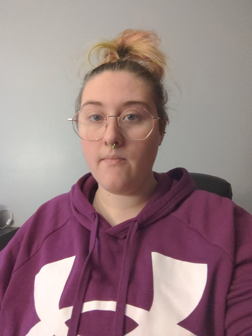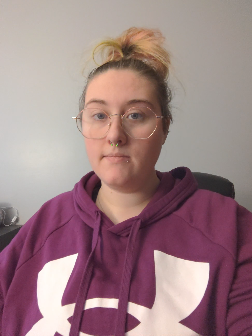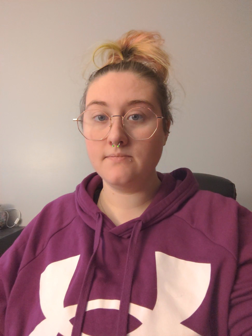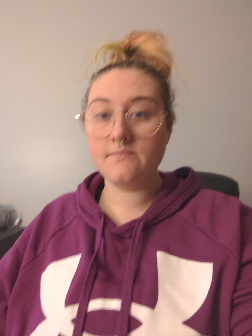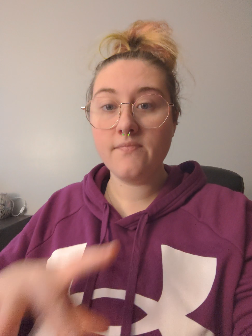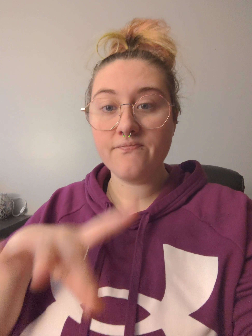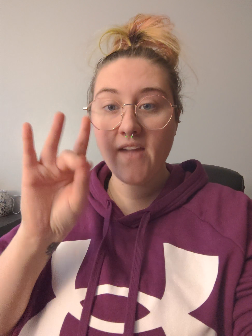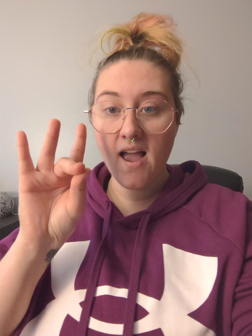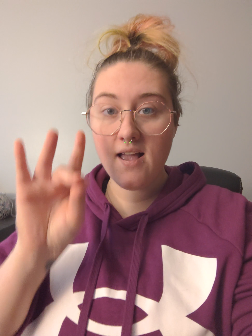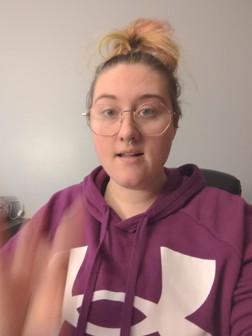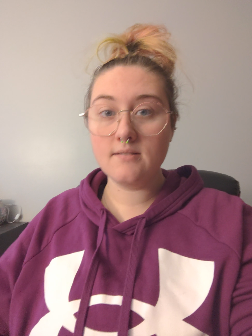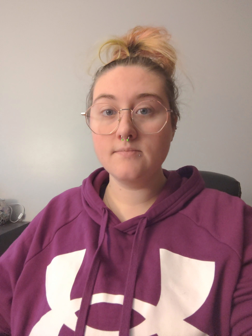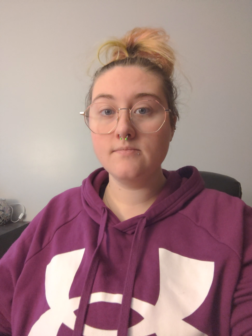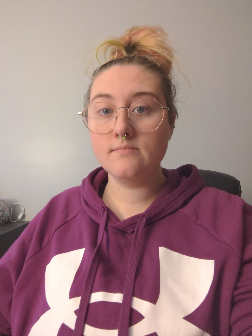find